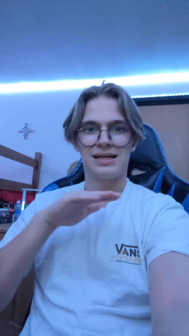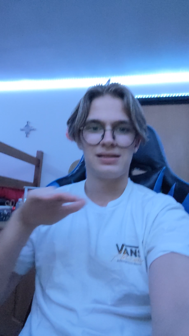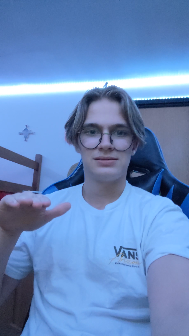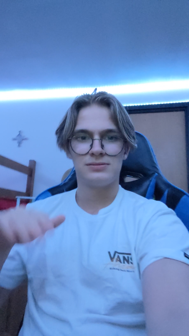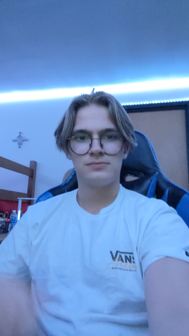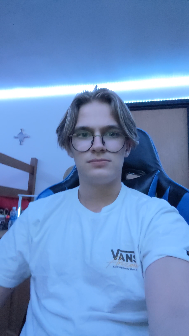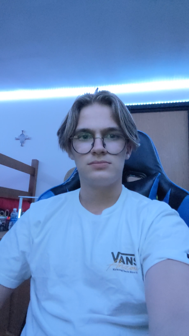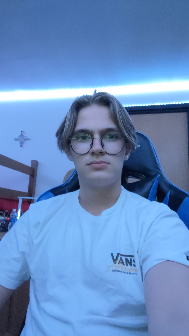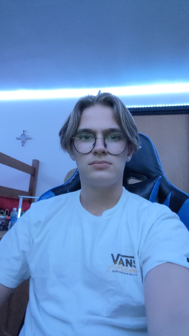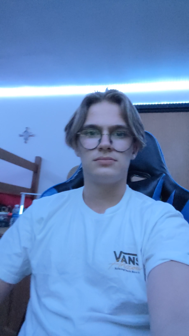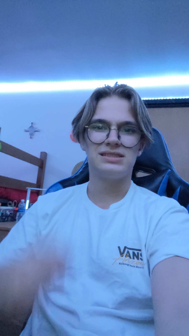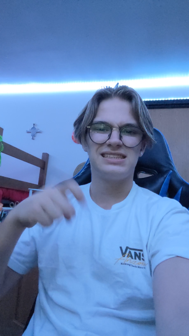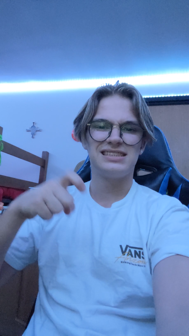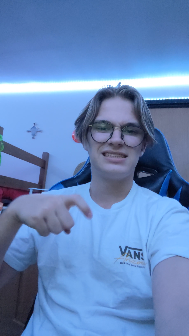need